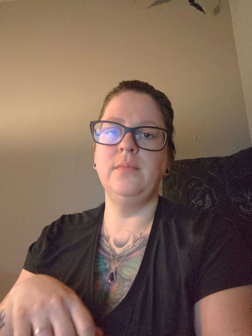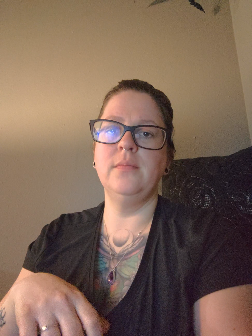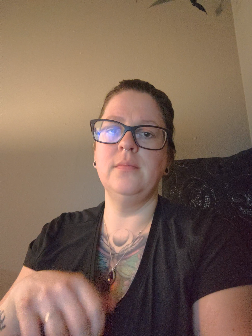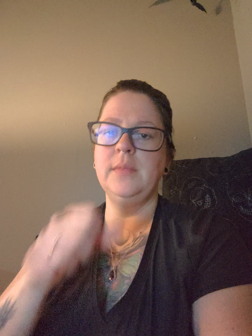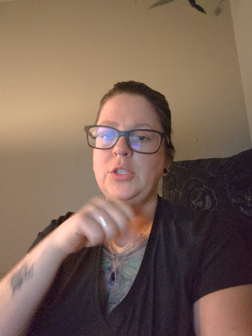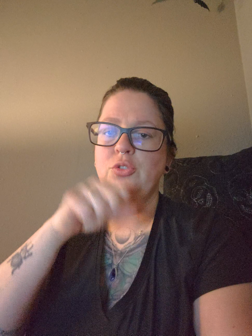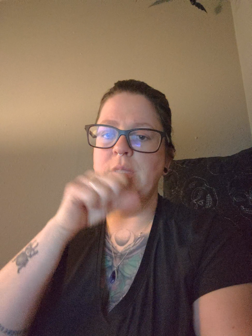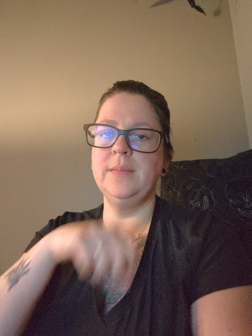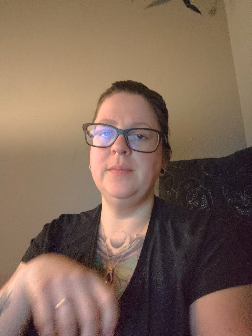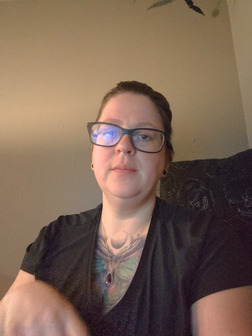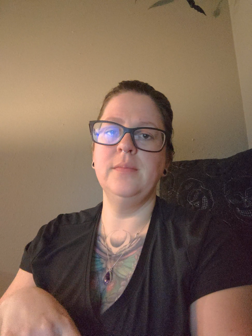ice cream